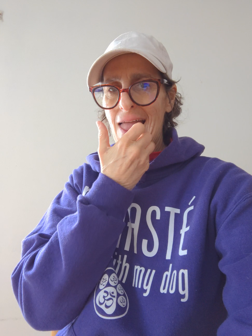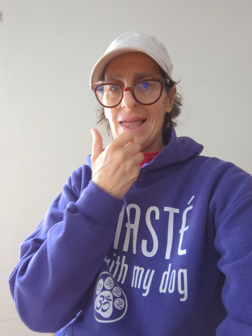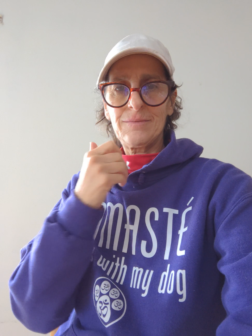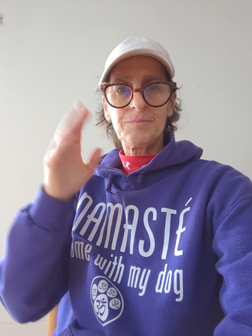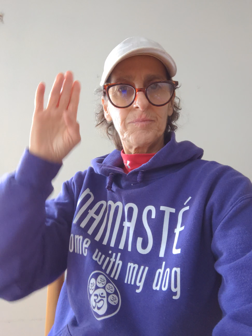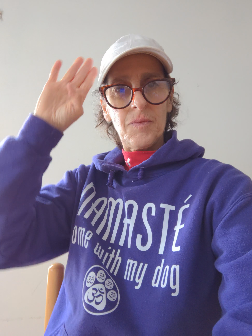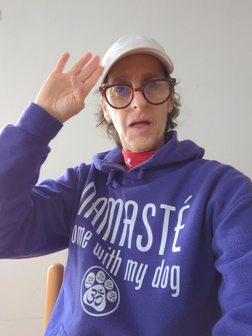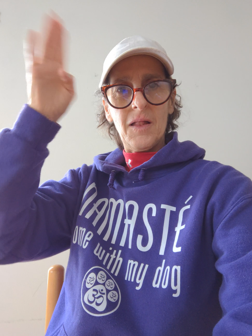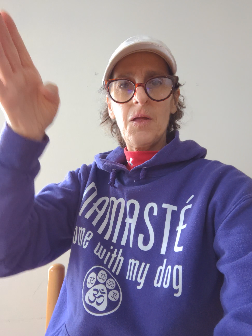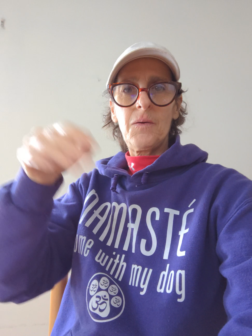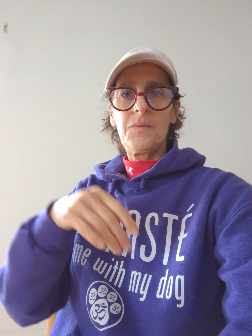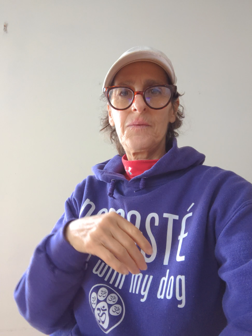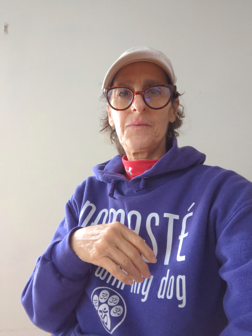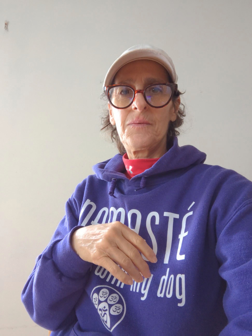hello